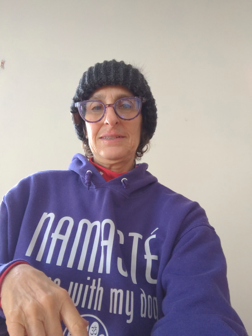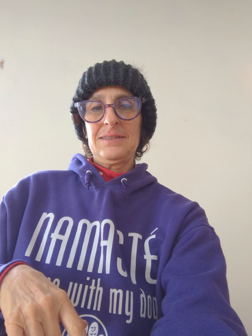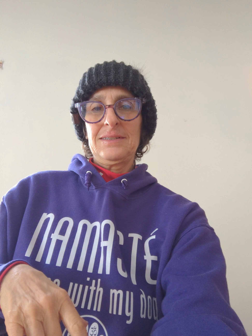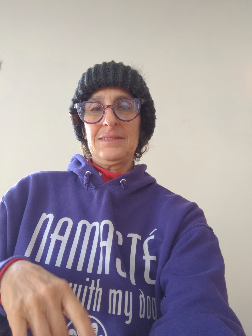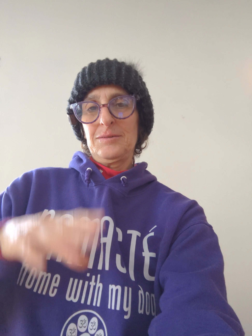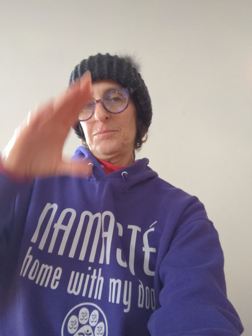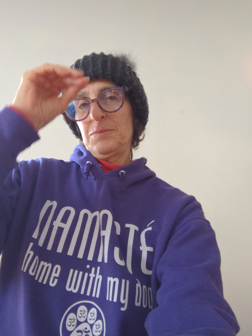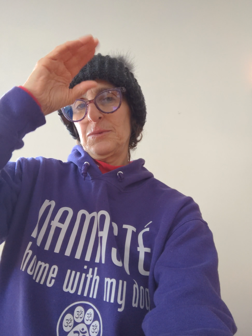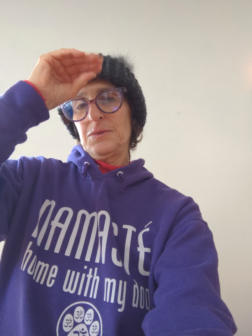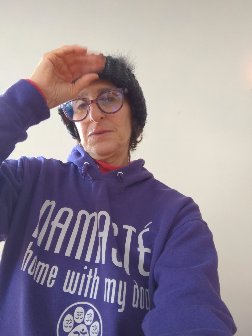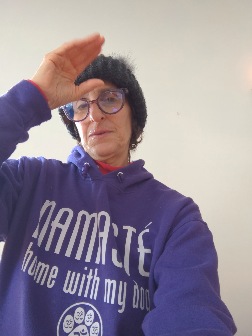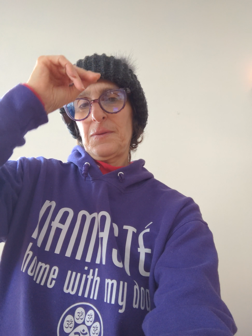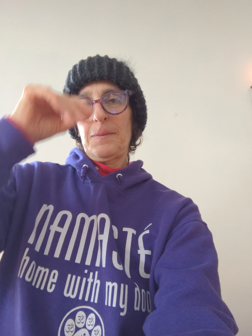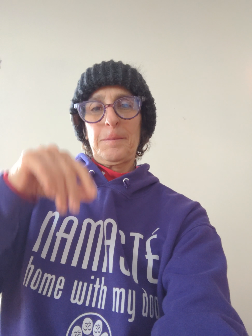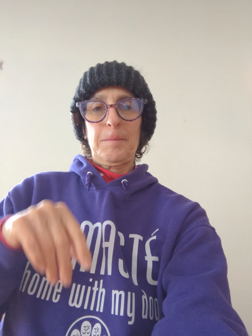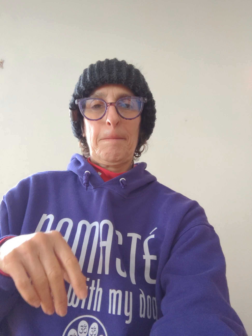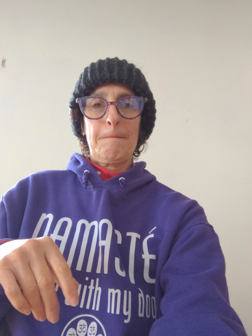boy